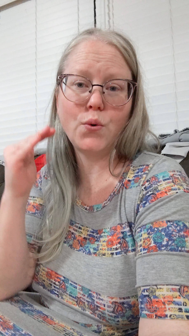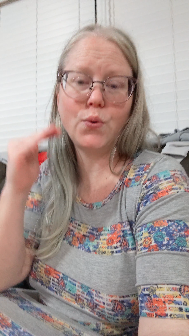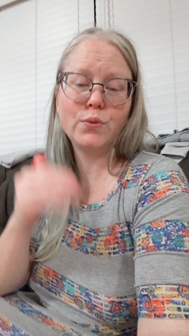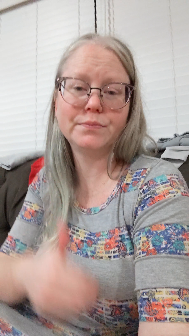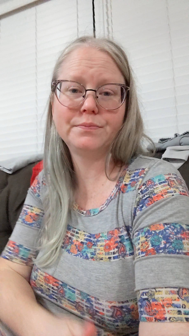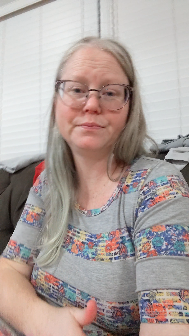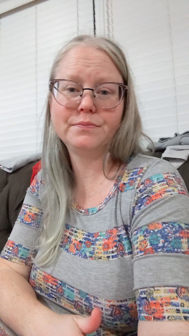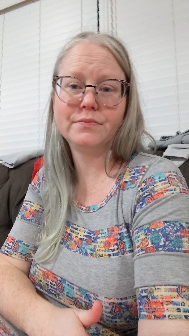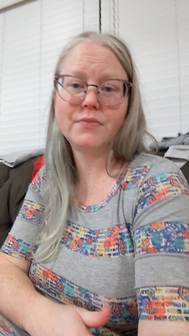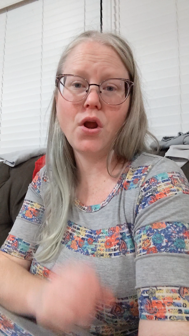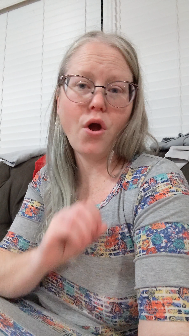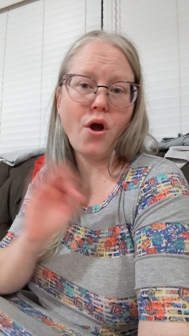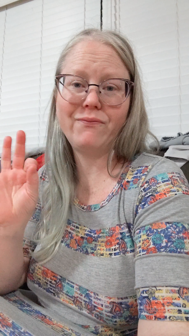off